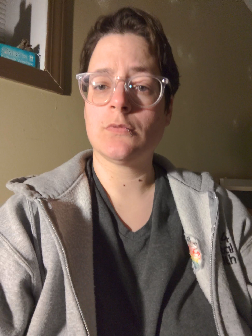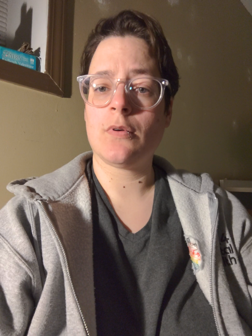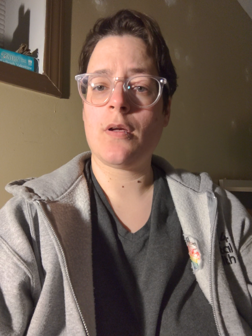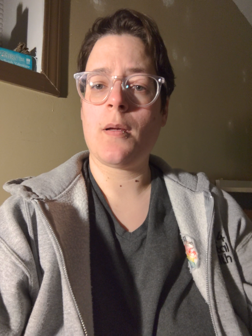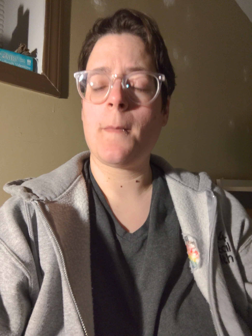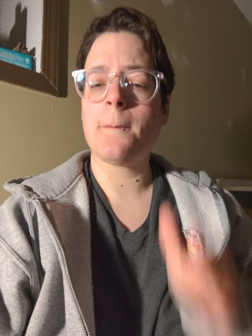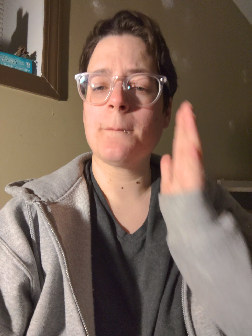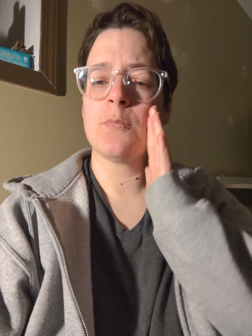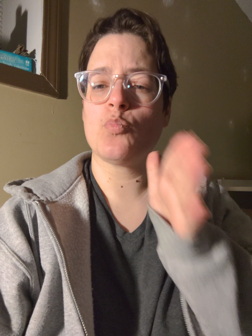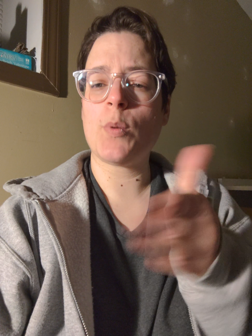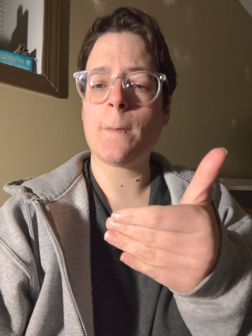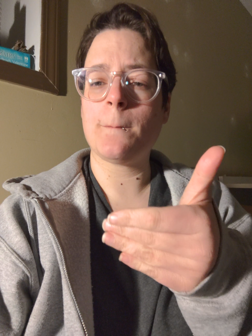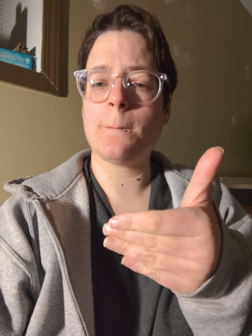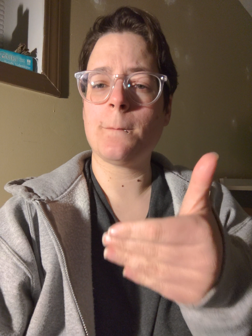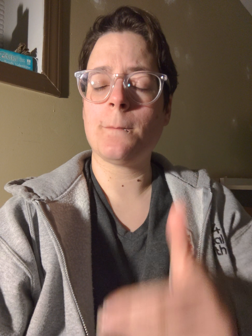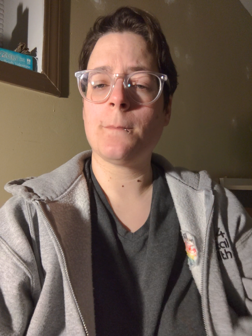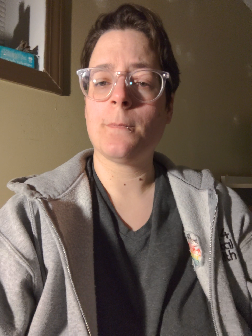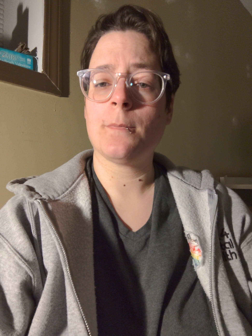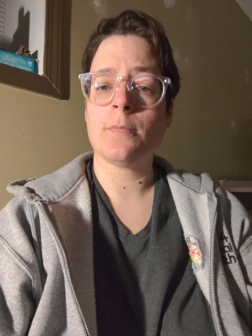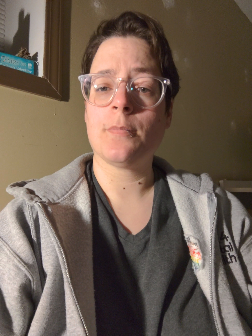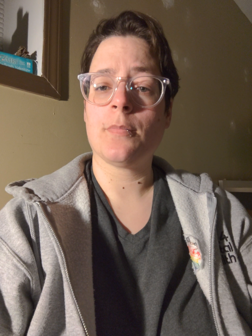bedroom